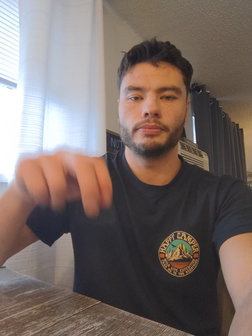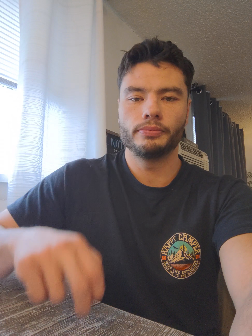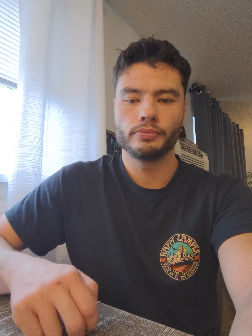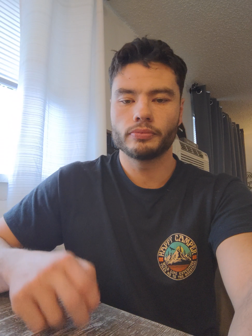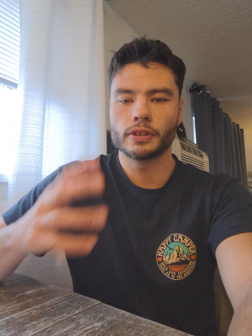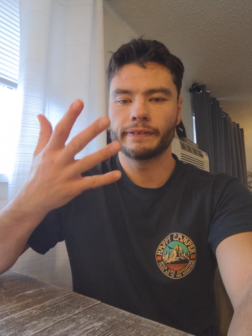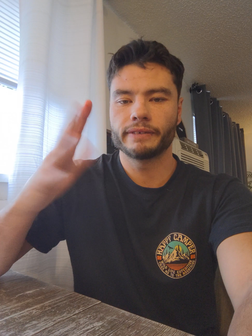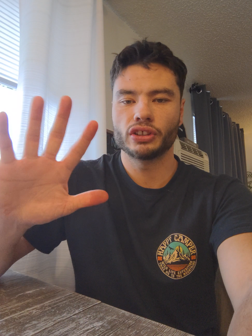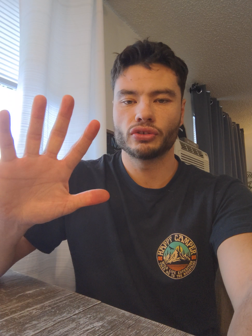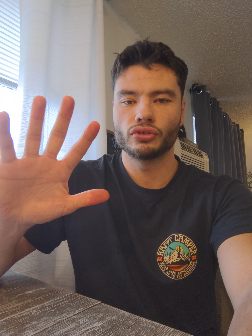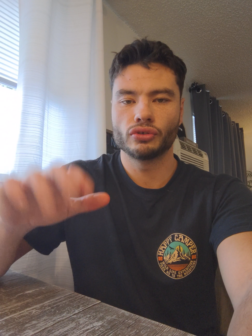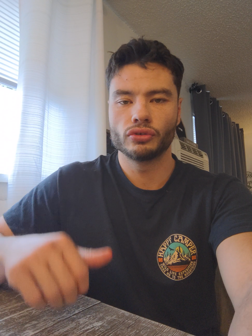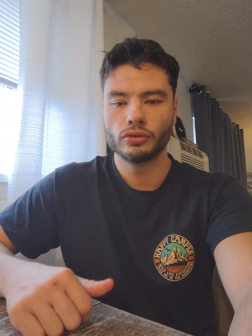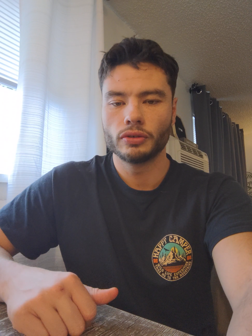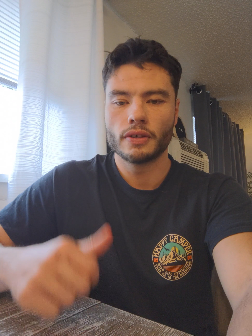finish